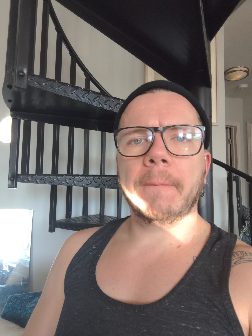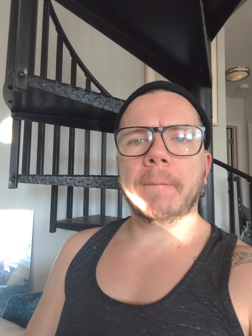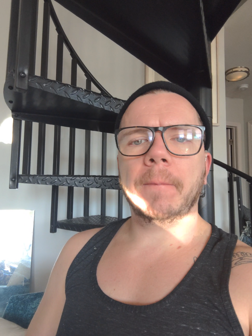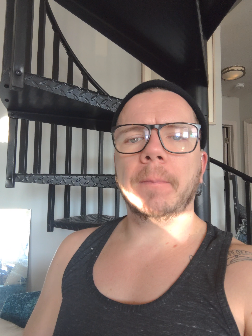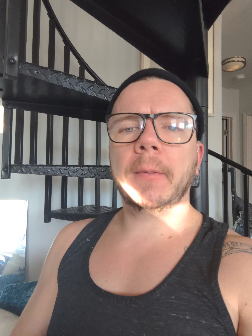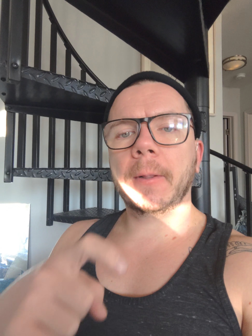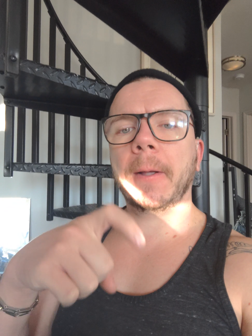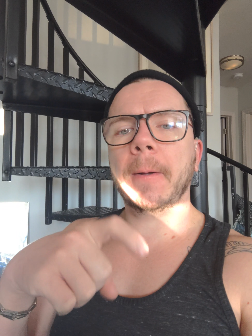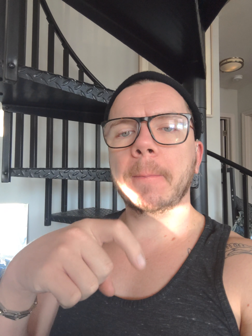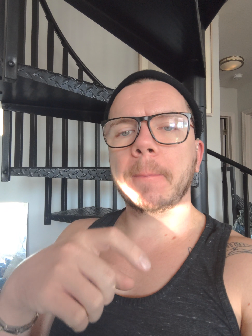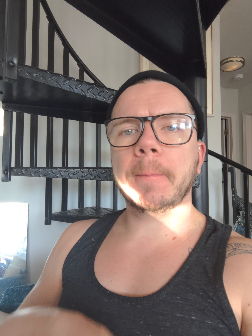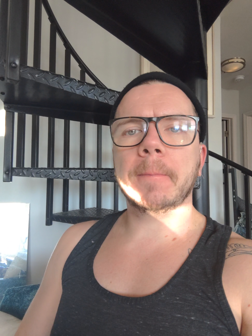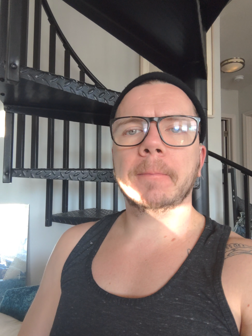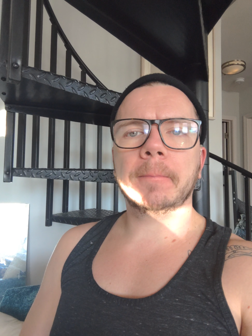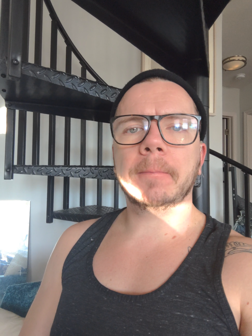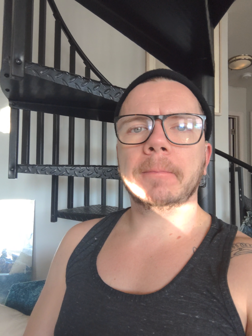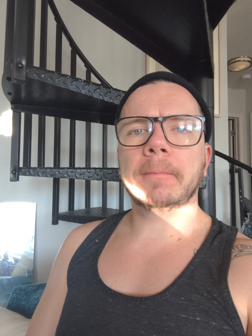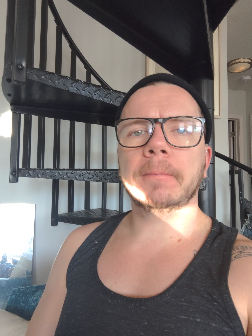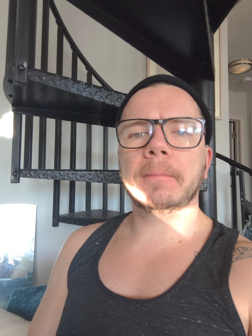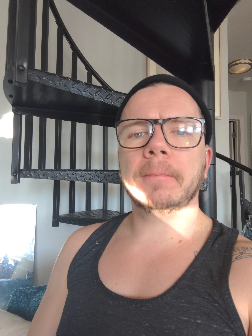time